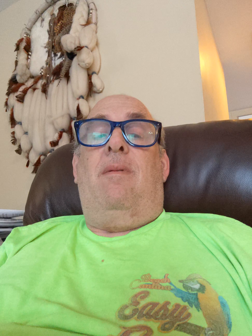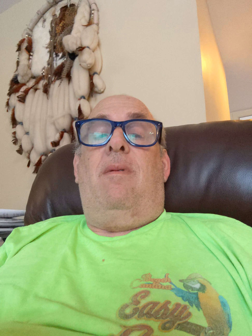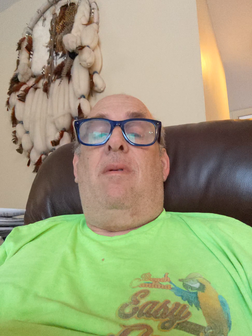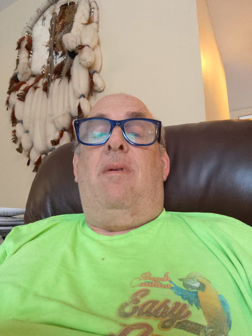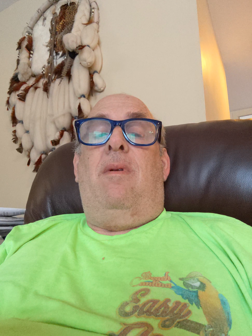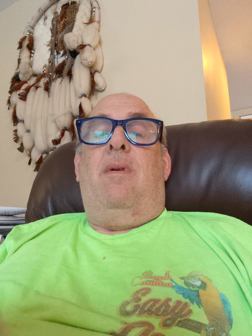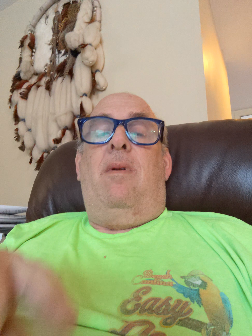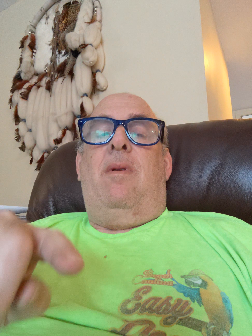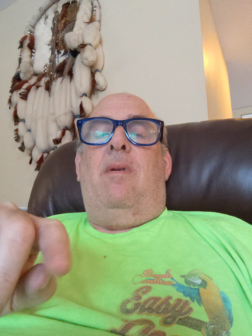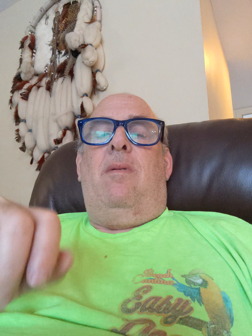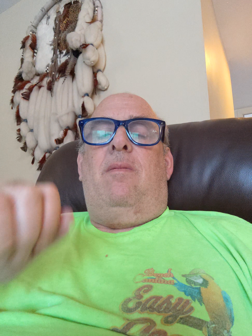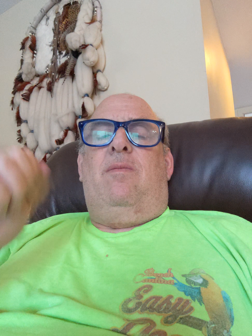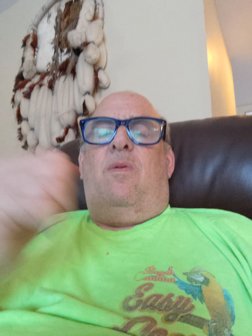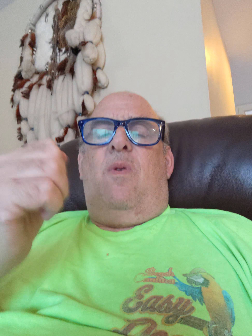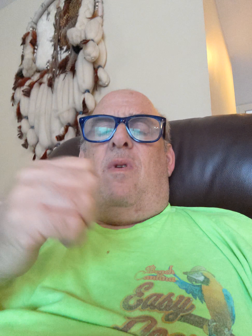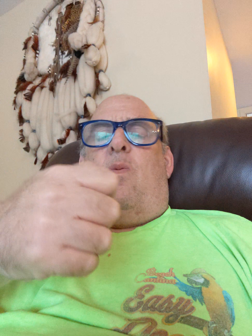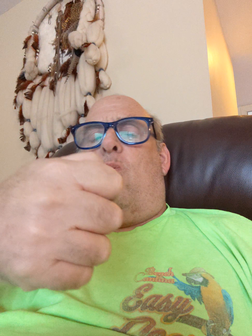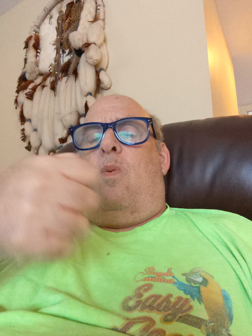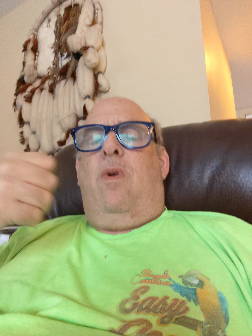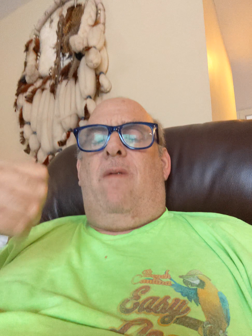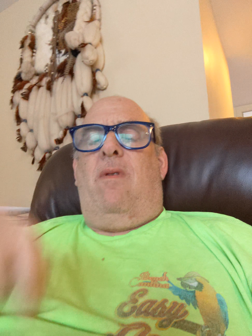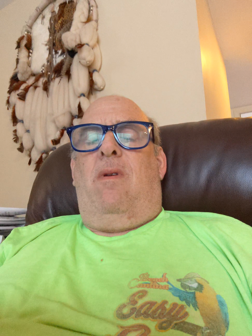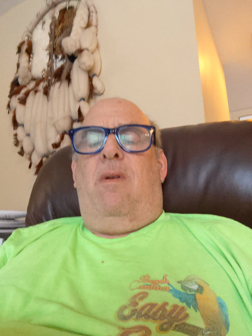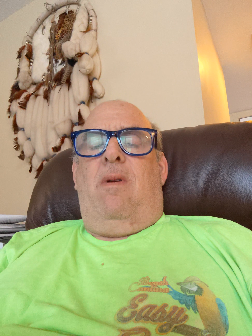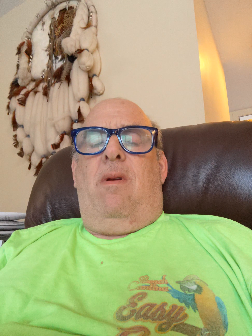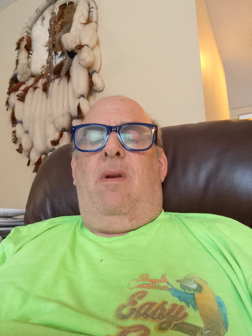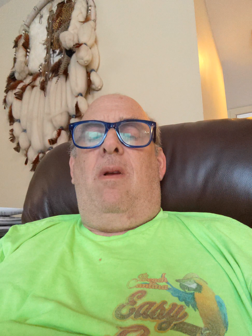refrigerator